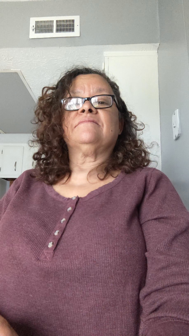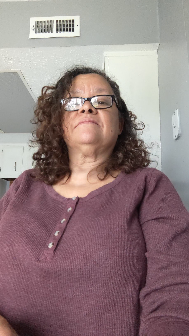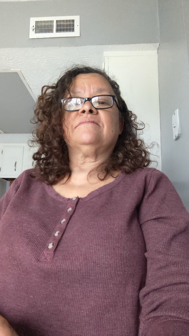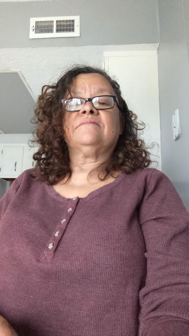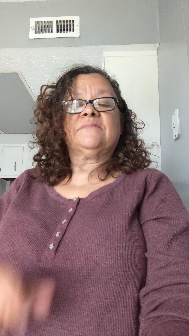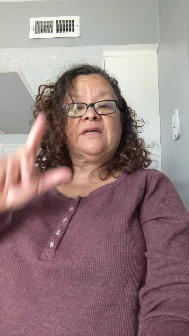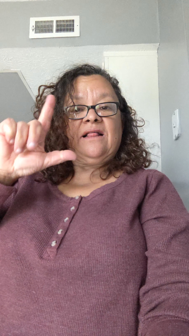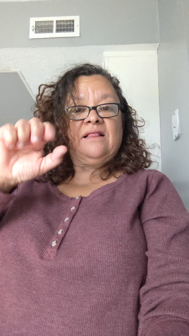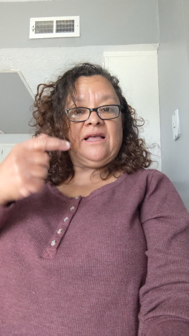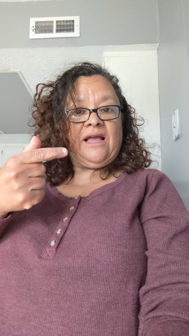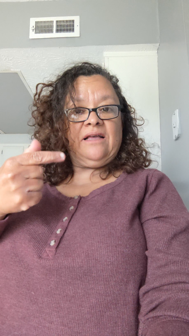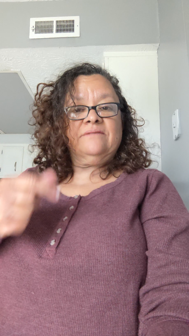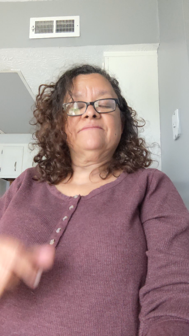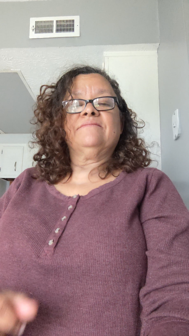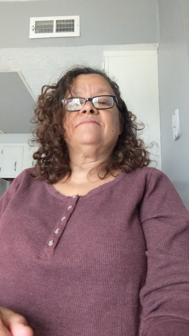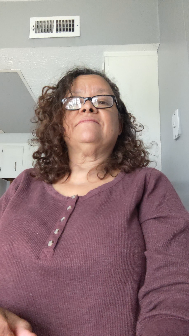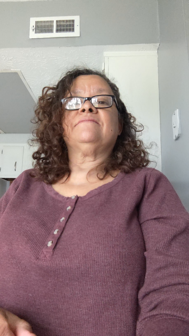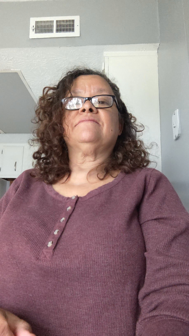leg